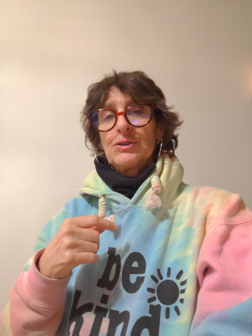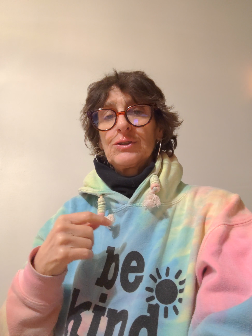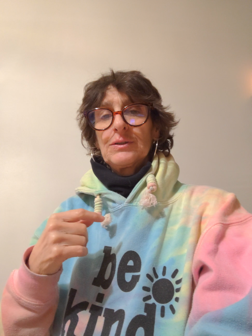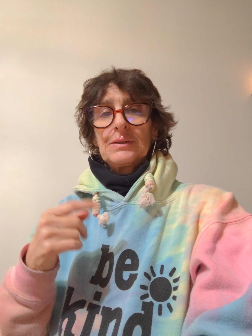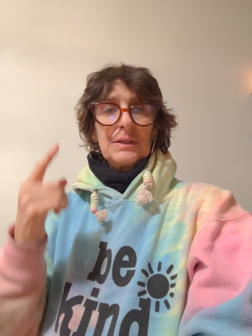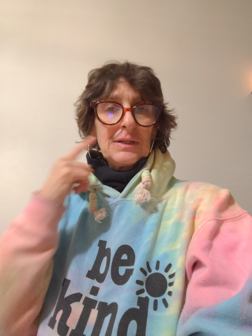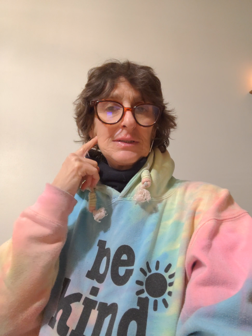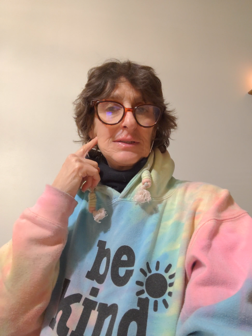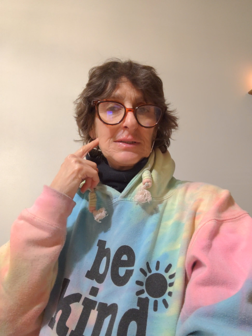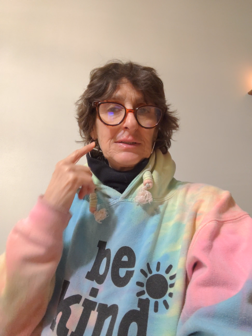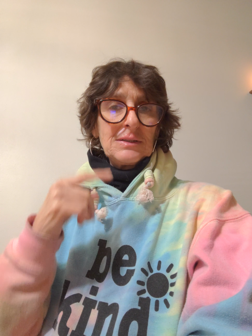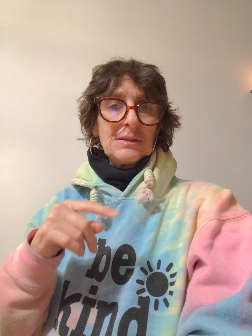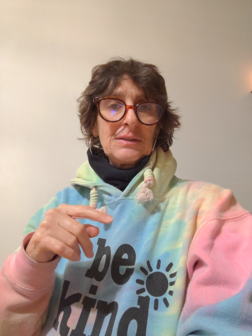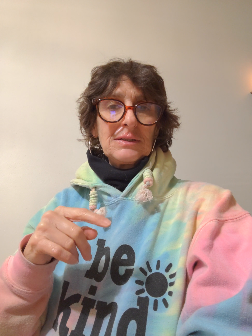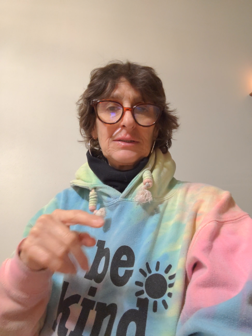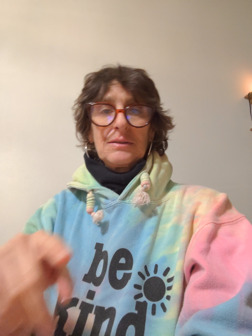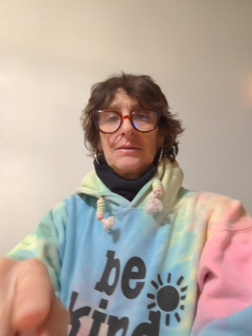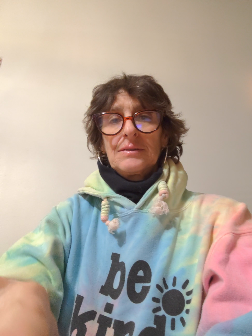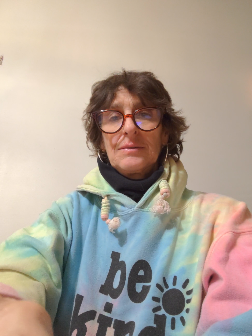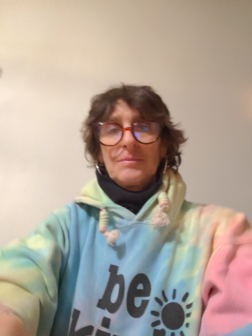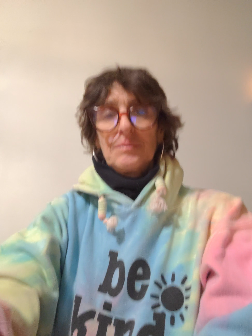listen